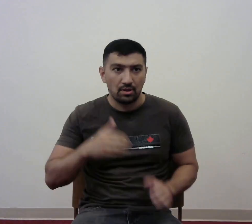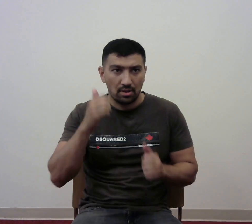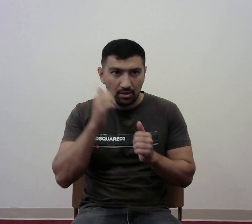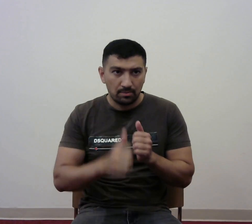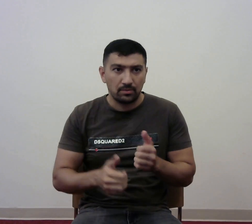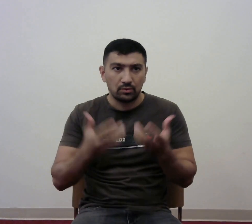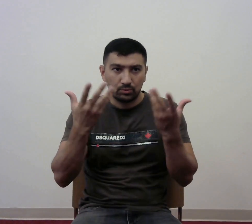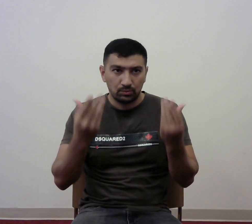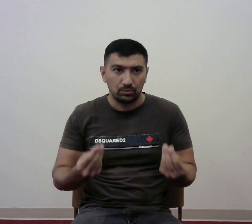hər gün